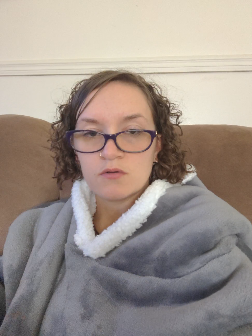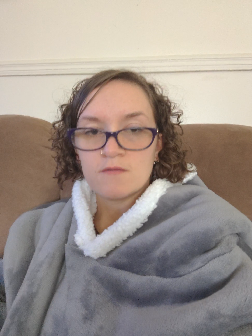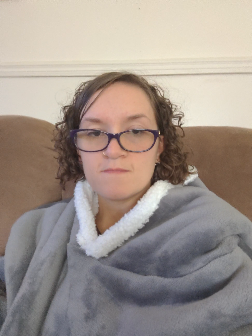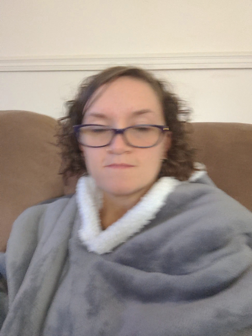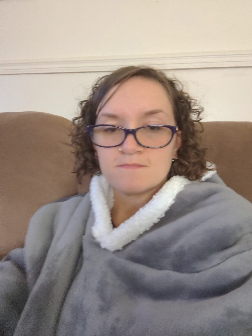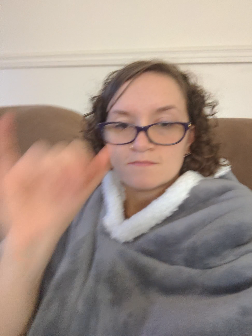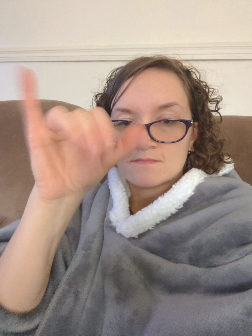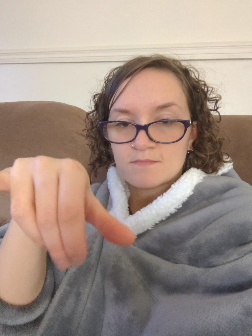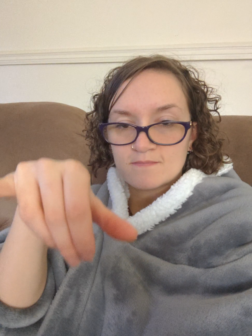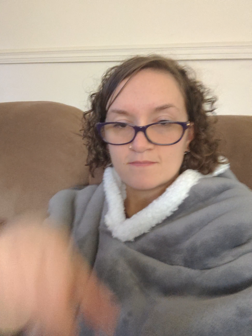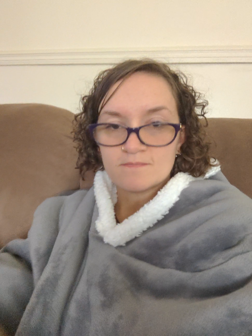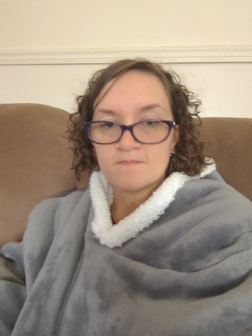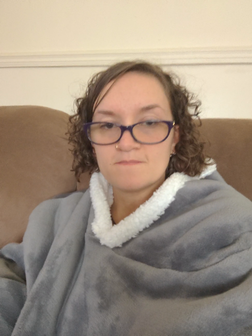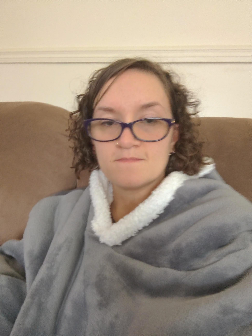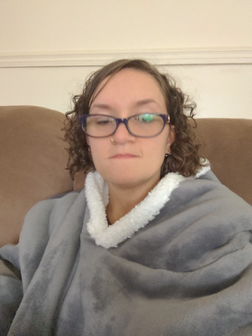that